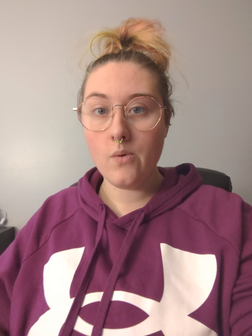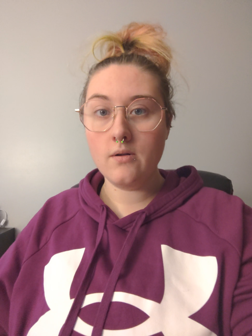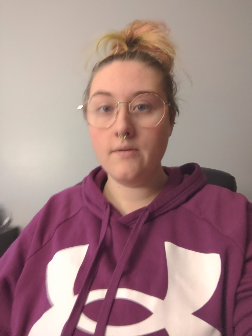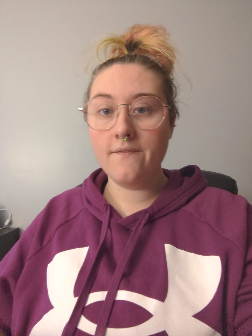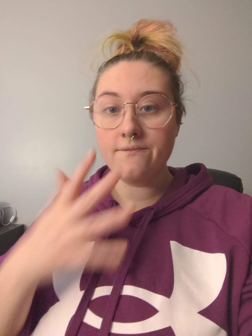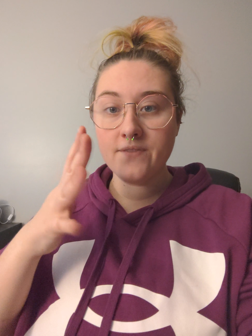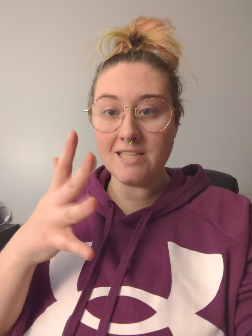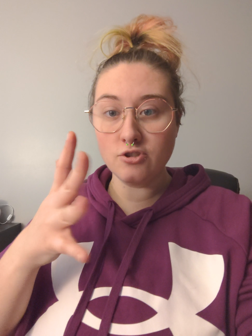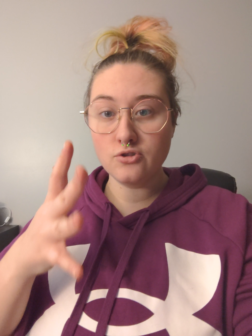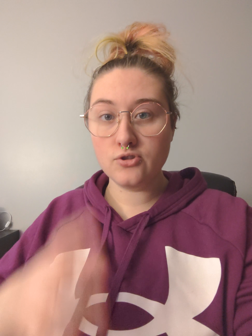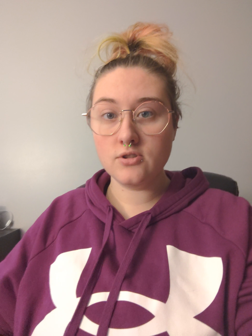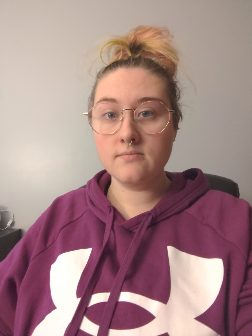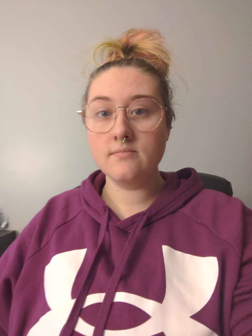finish